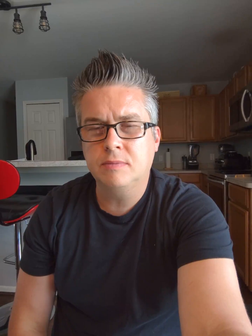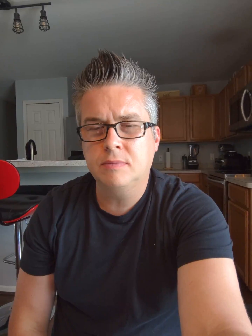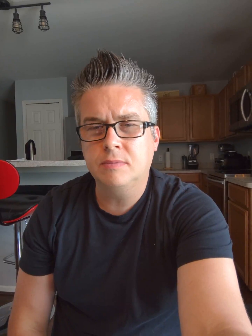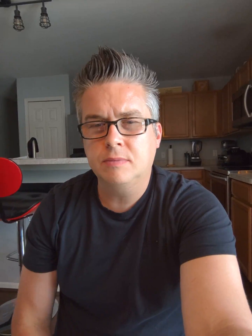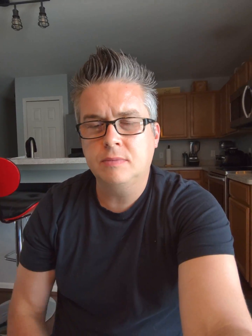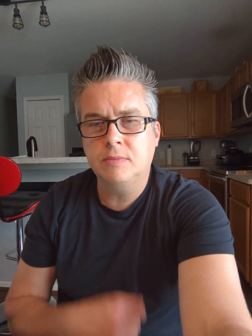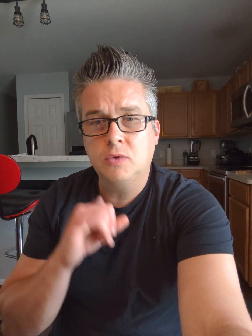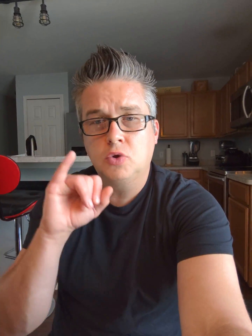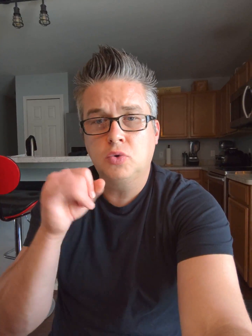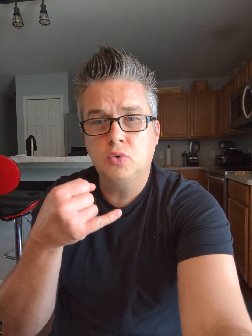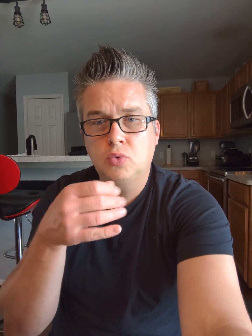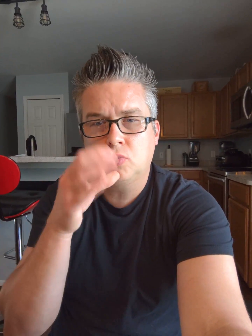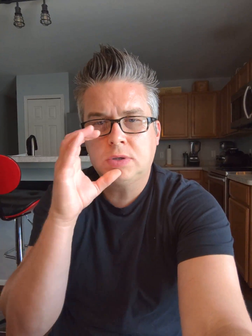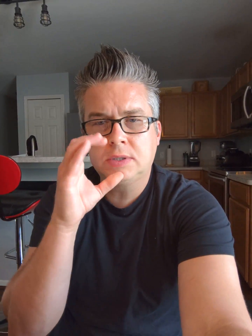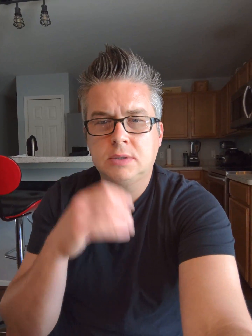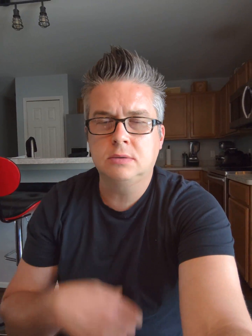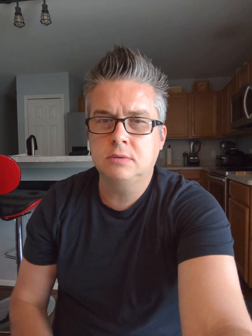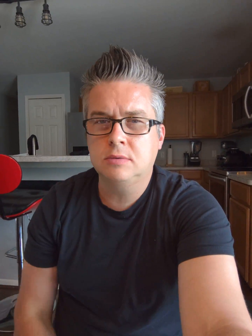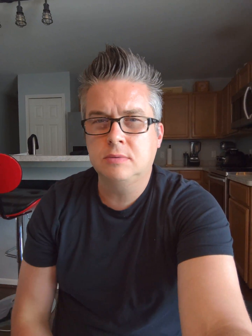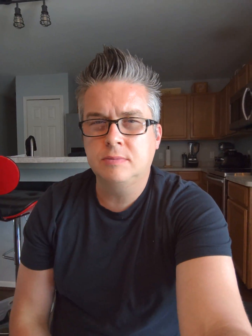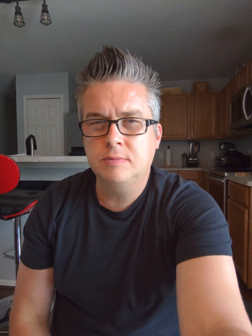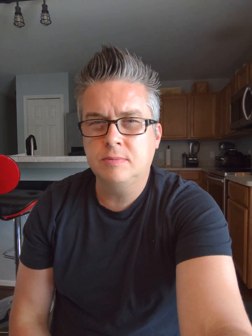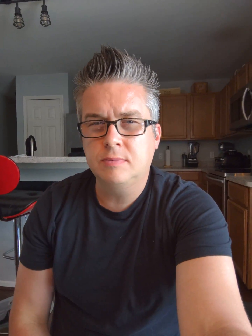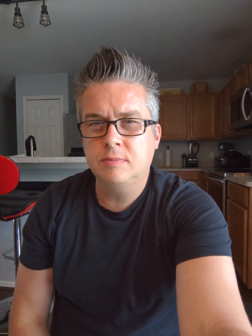juice